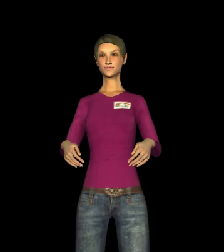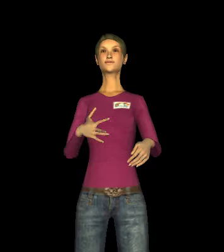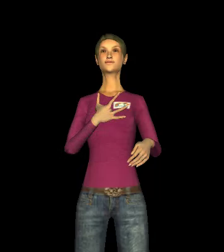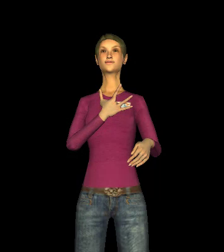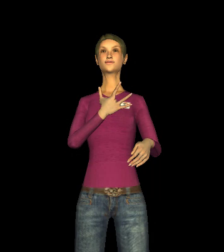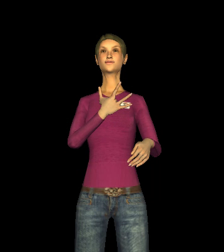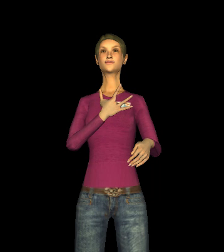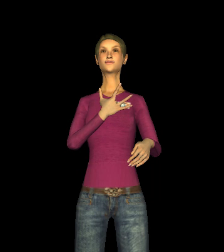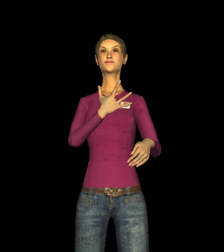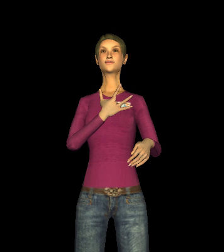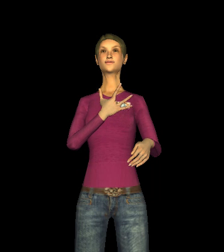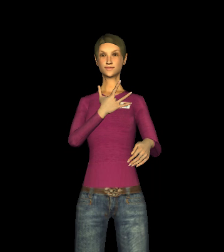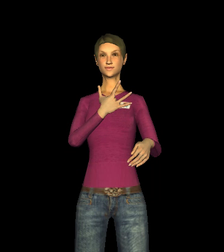قلب